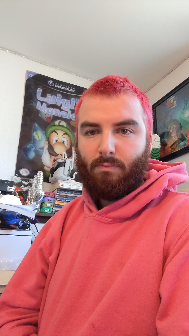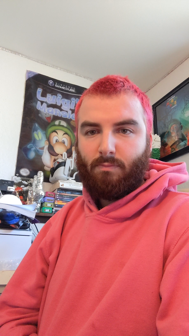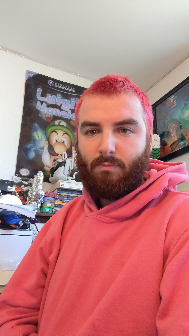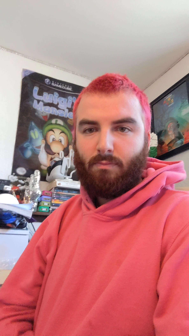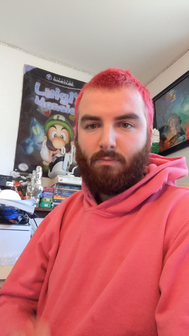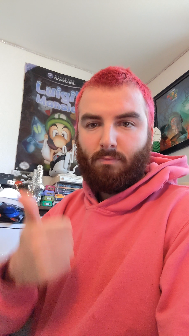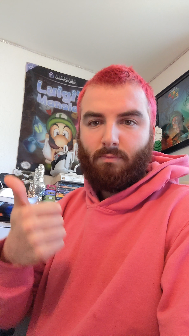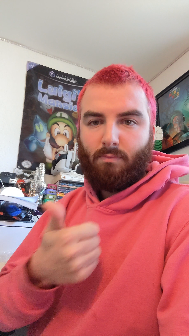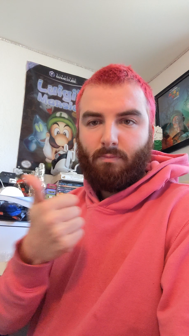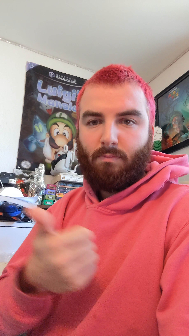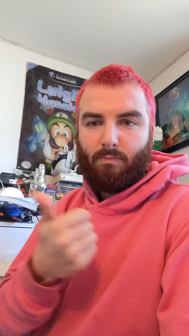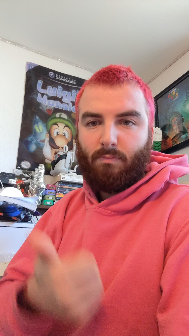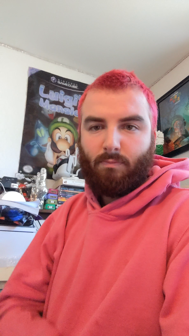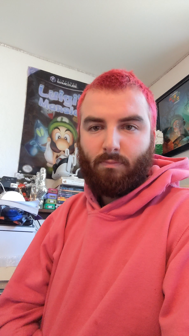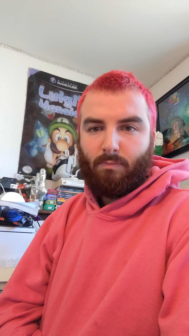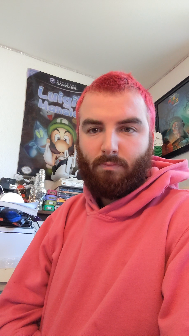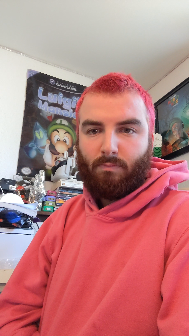chase